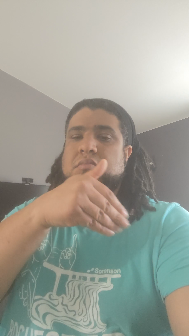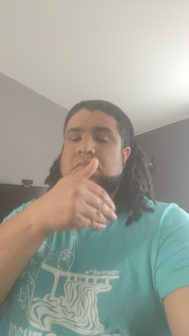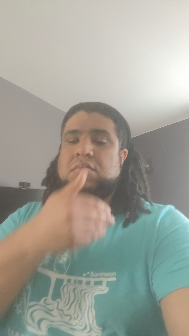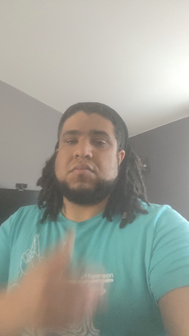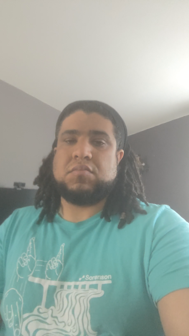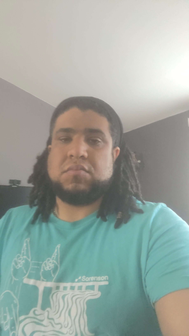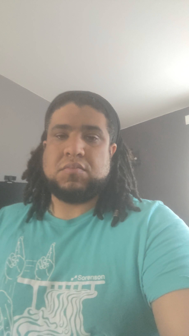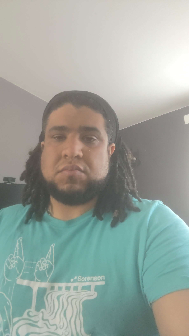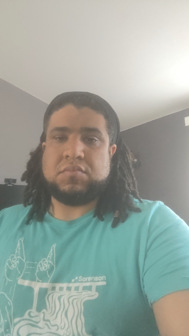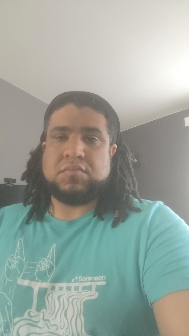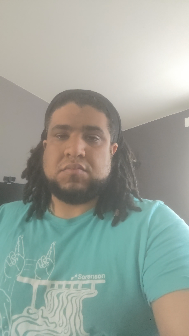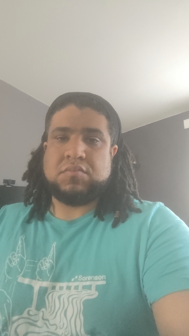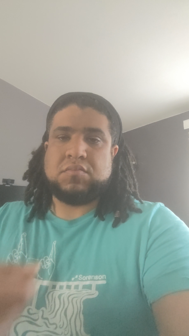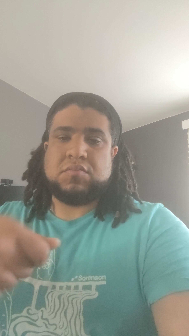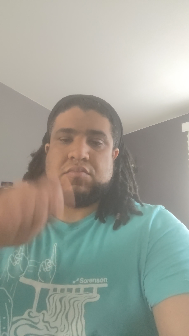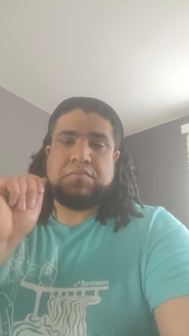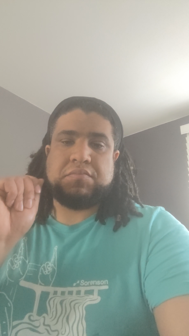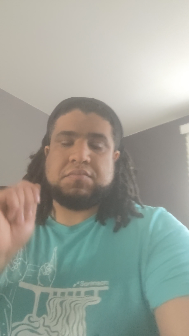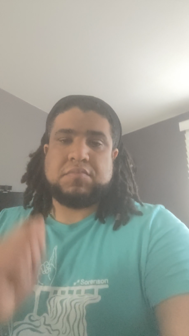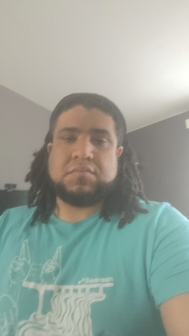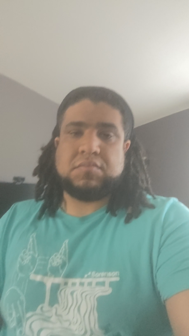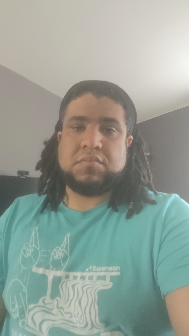rip